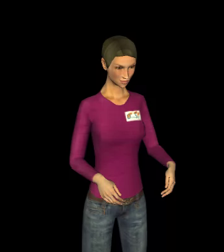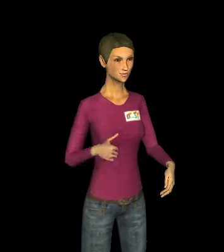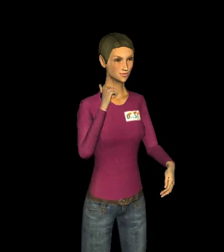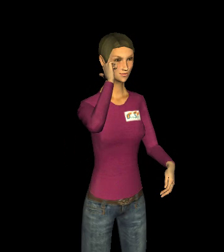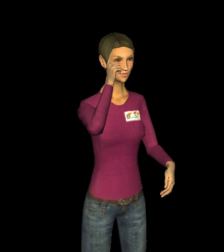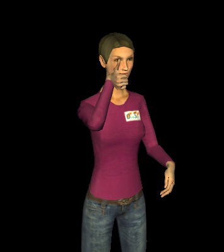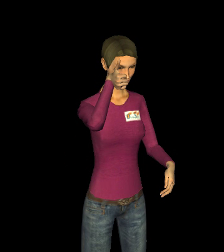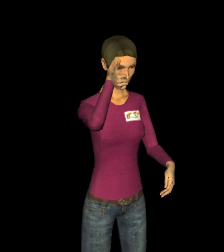غدا